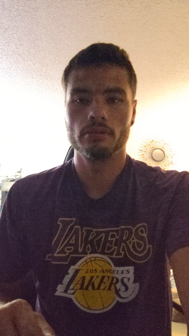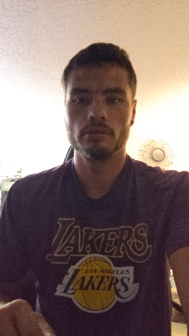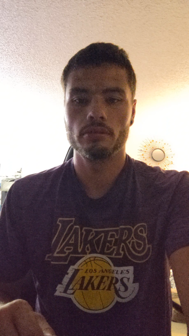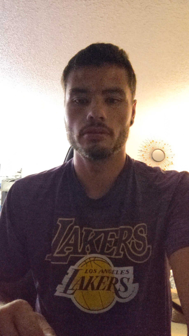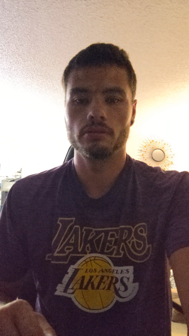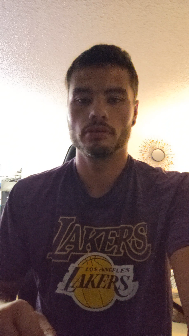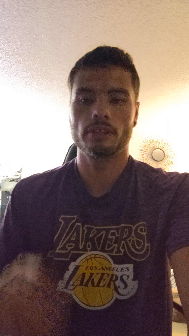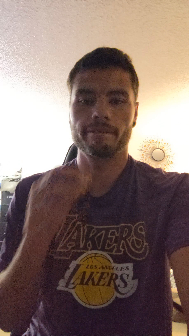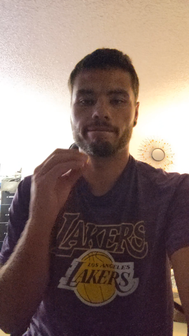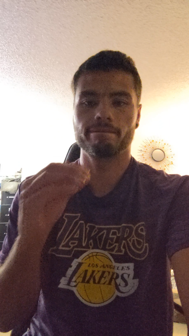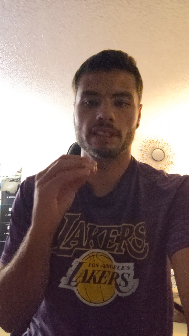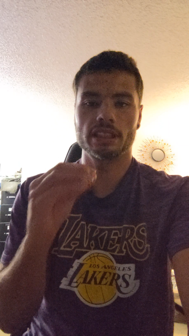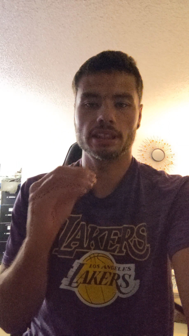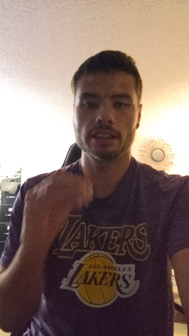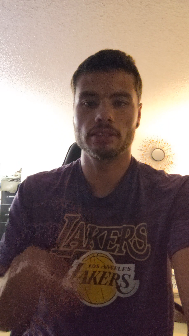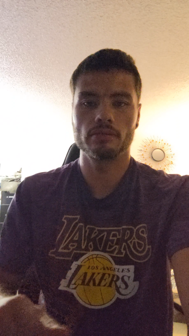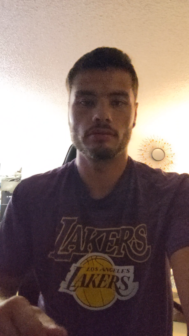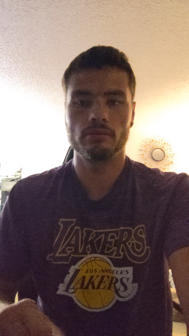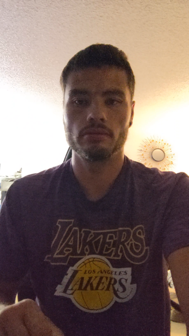fix